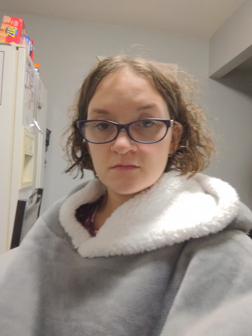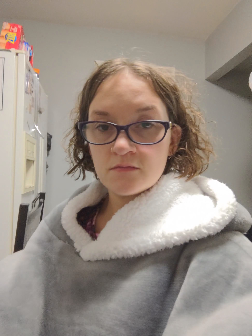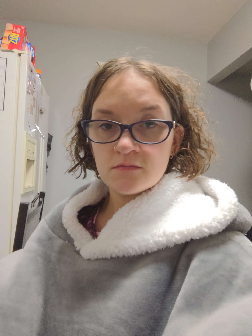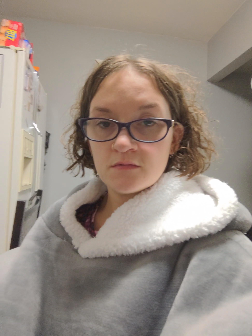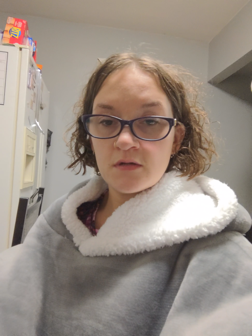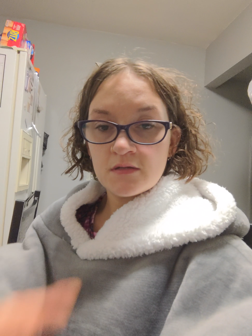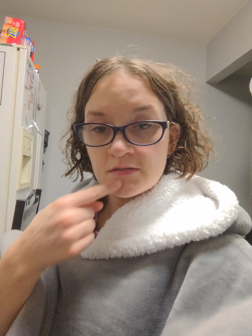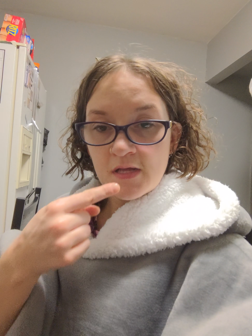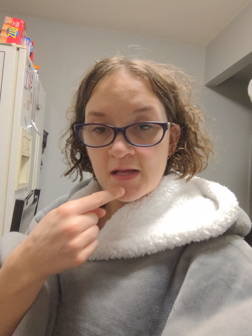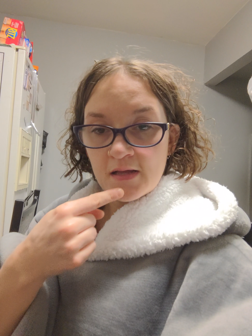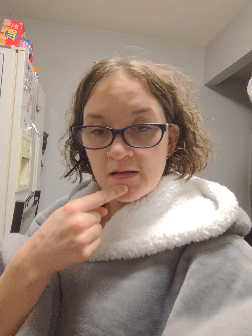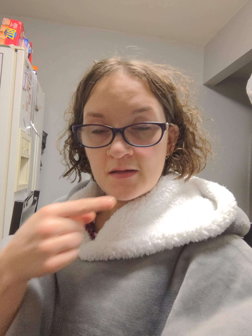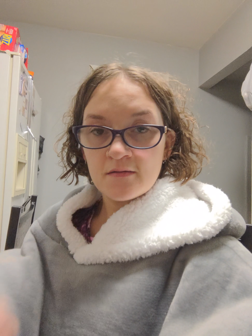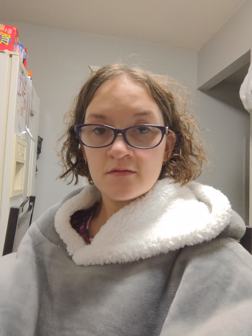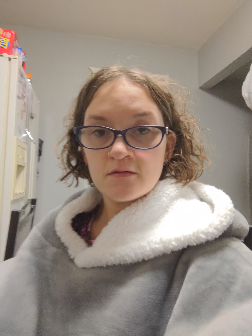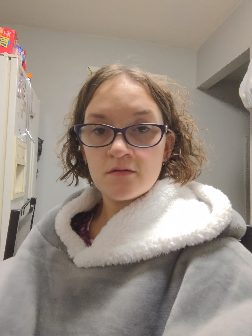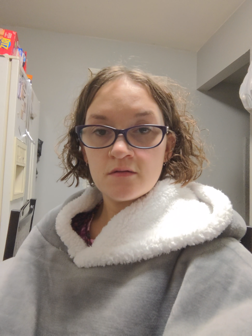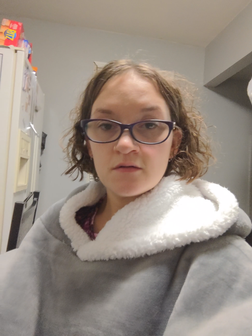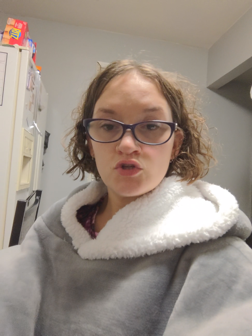say